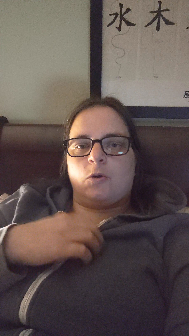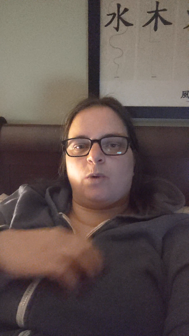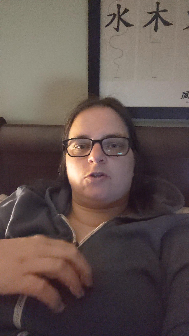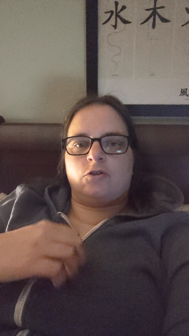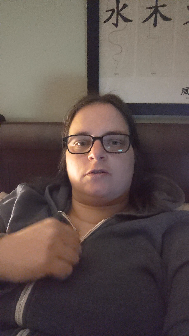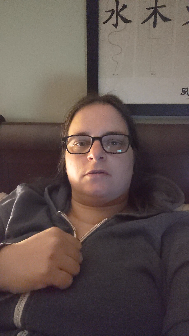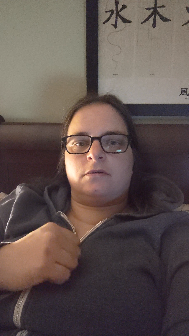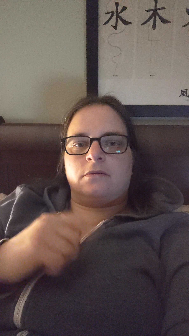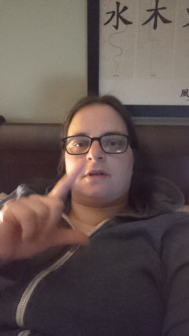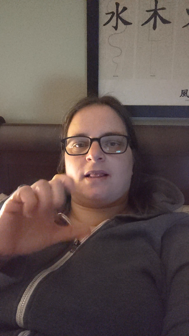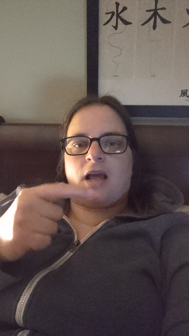leg